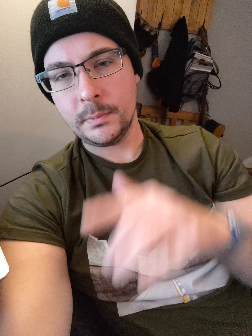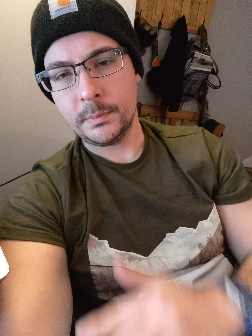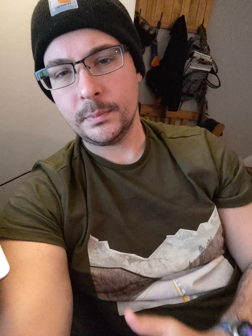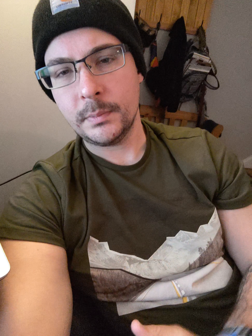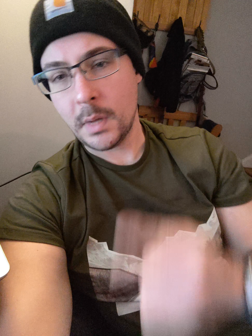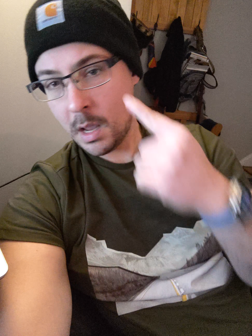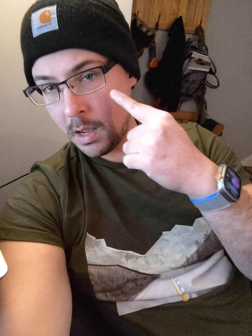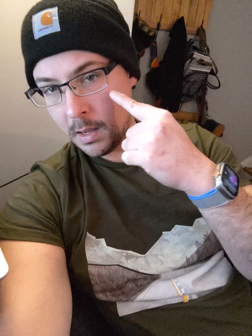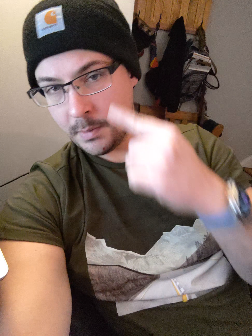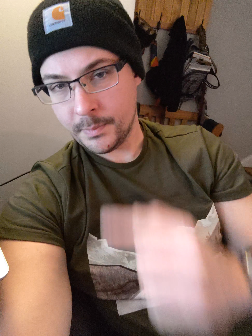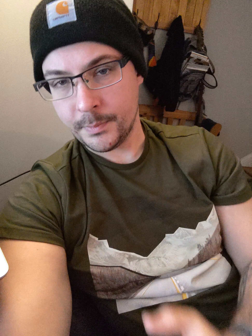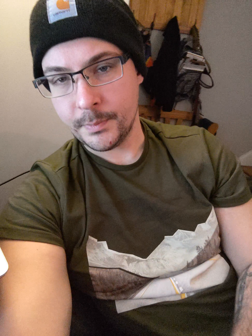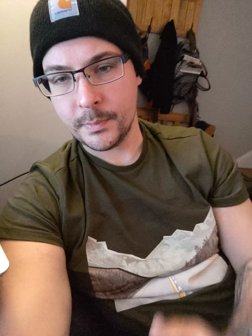eye